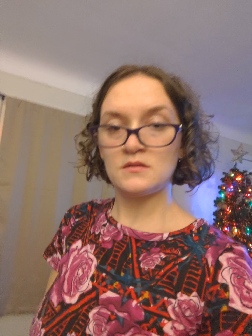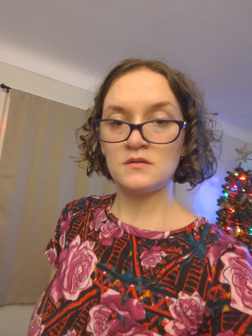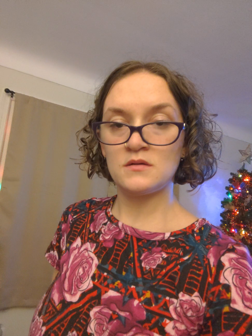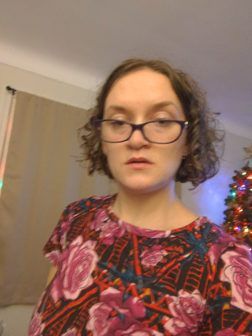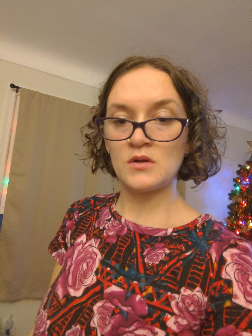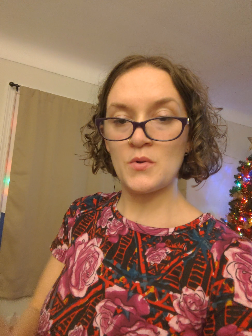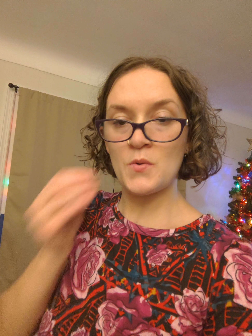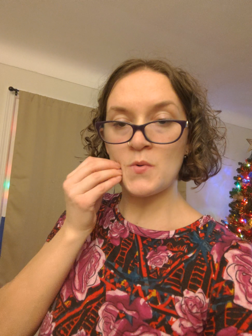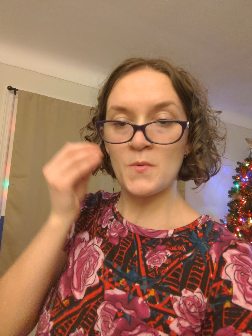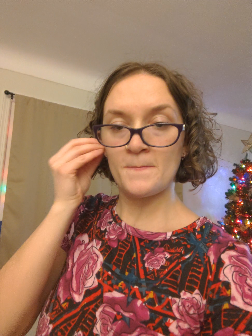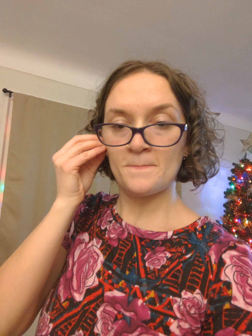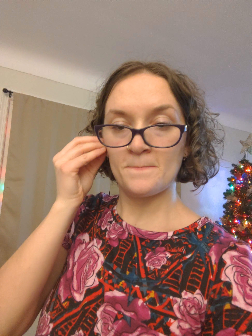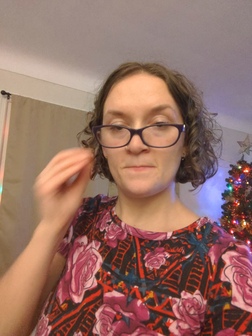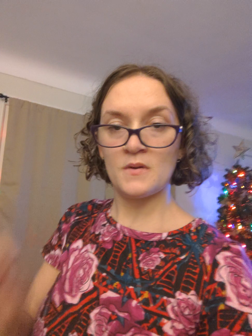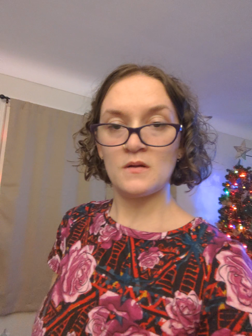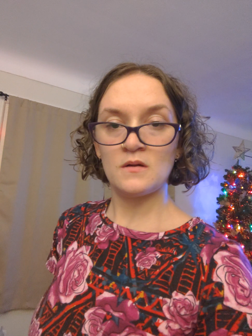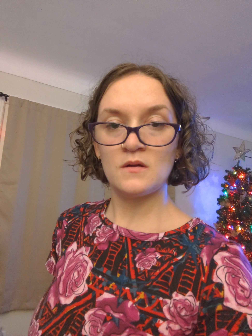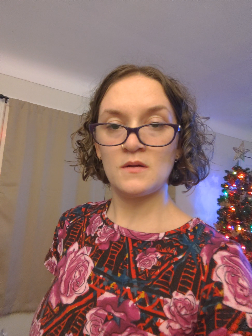home